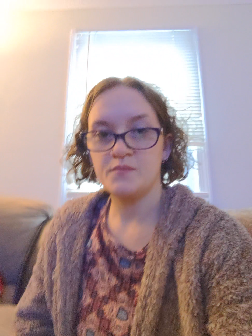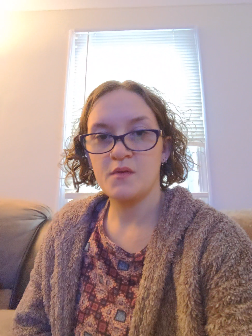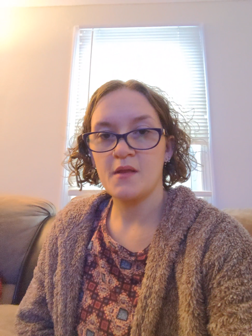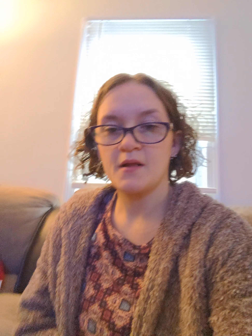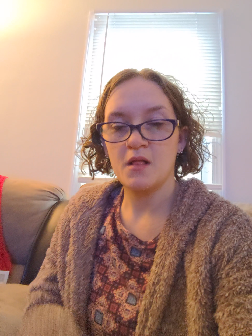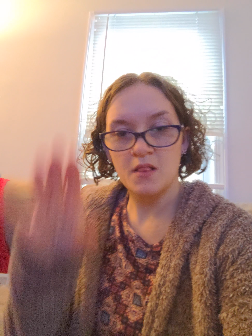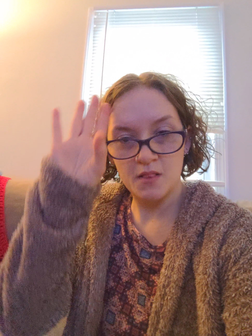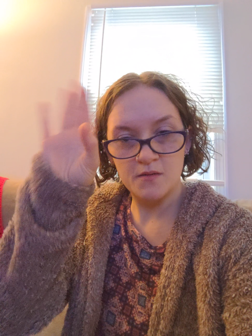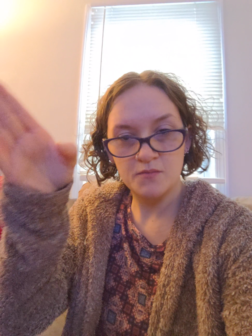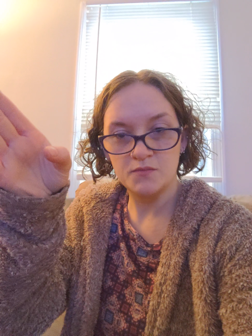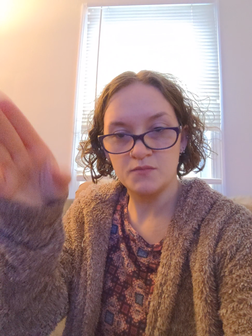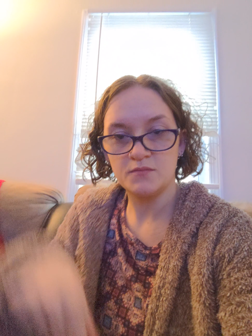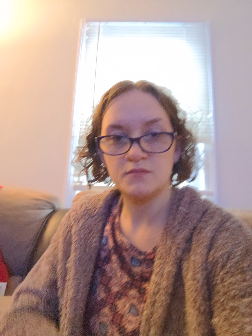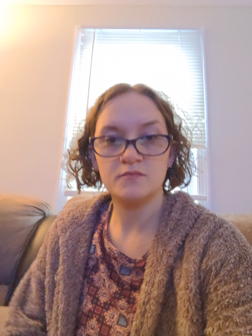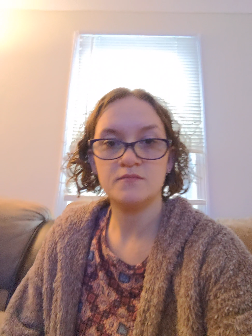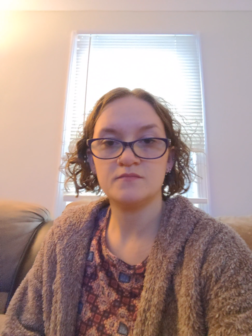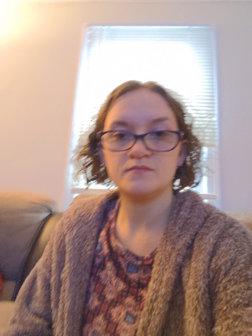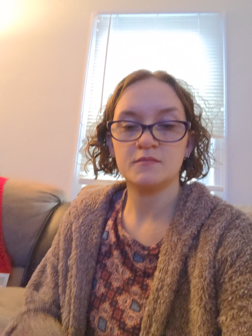hello